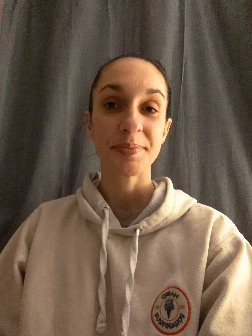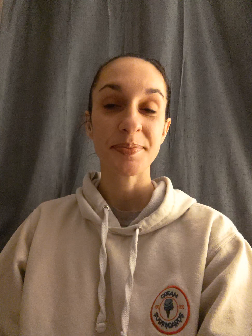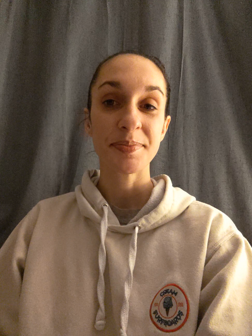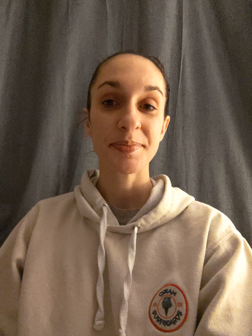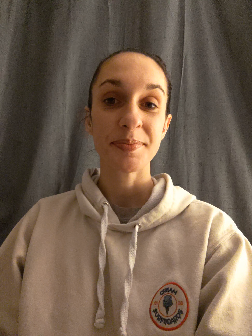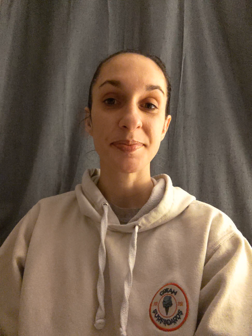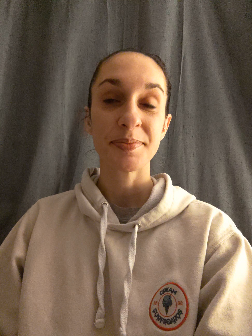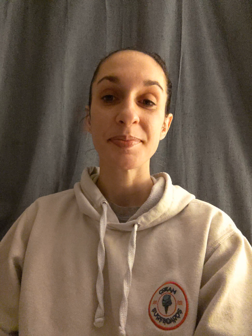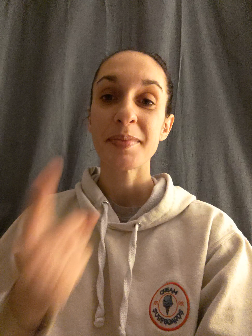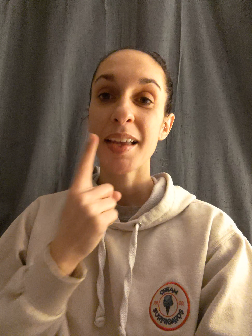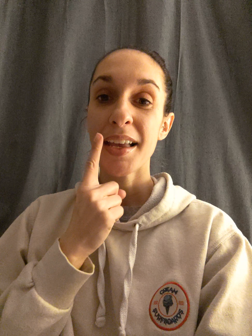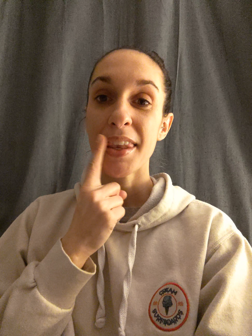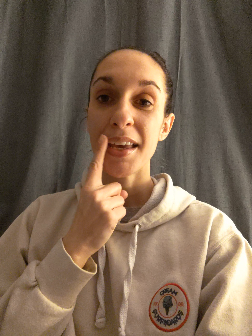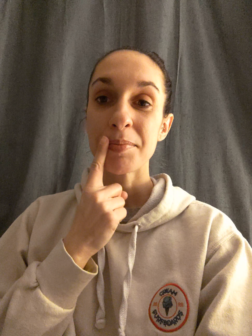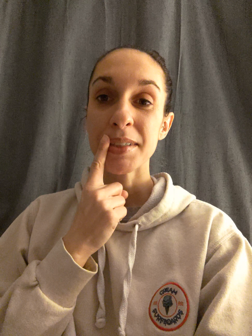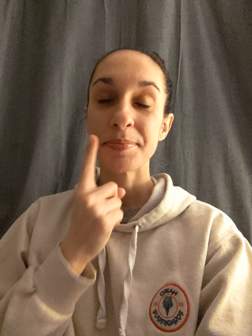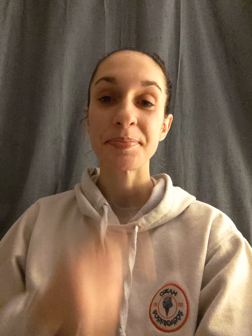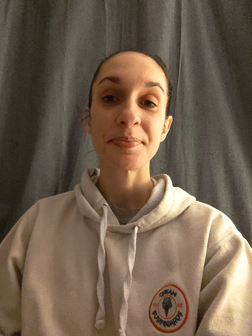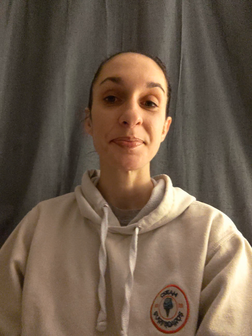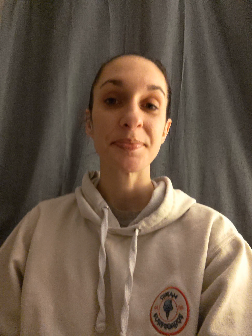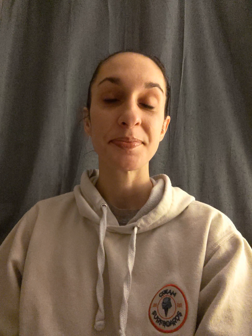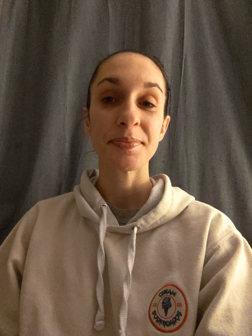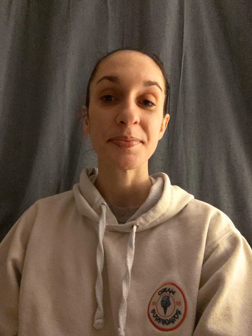lips